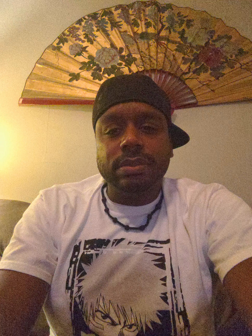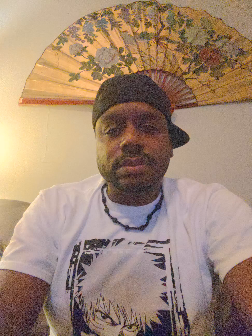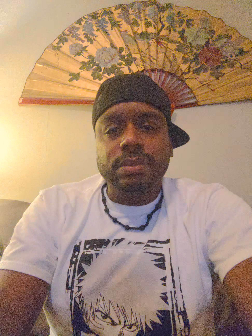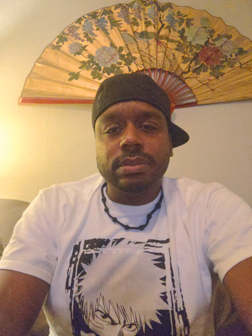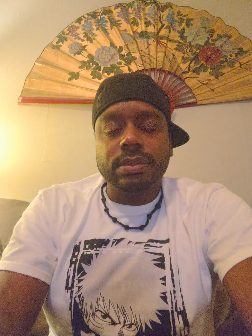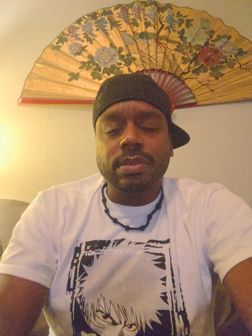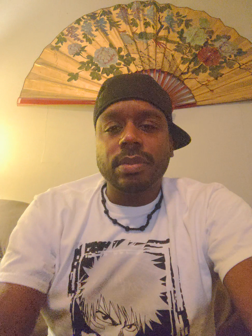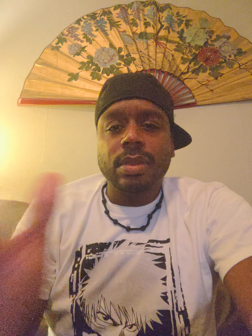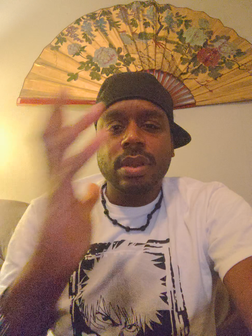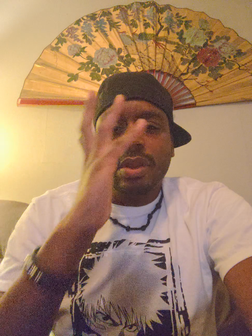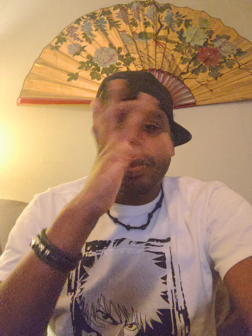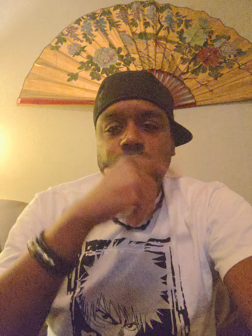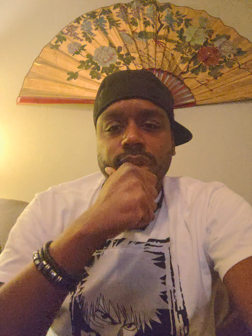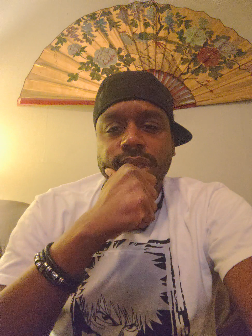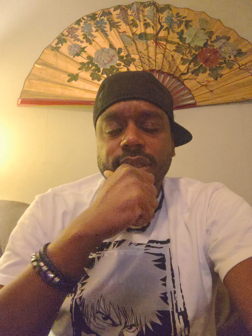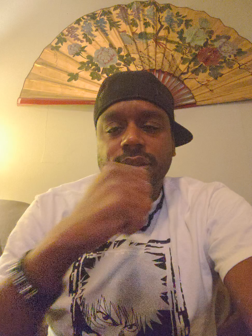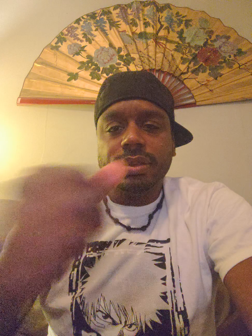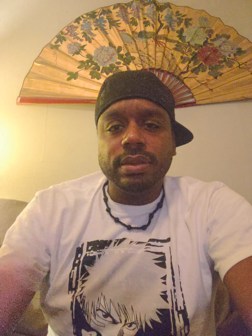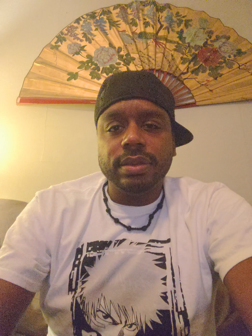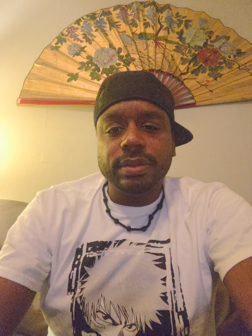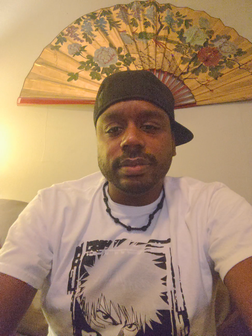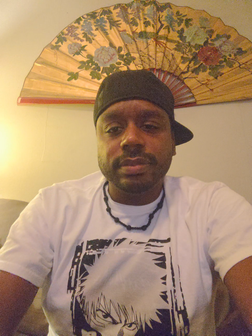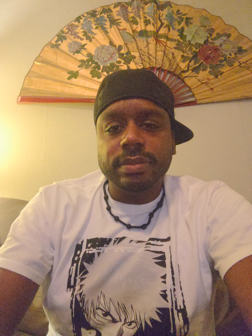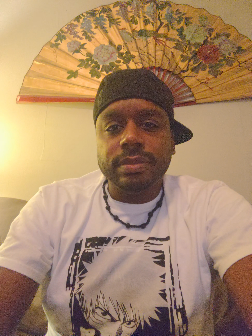pretty